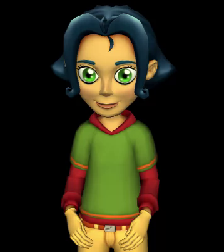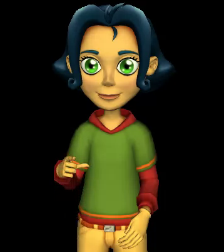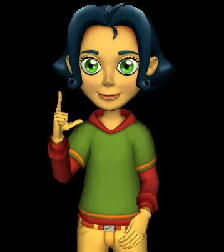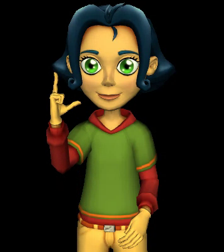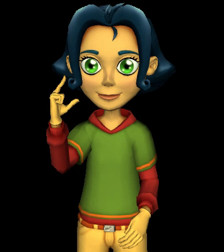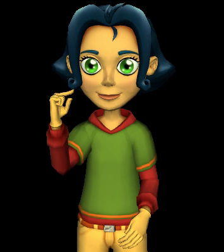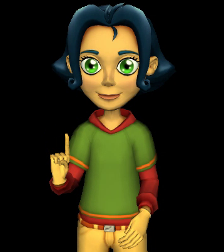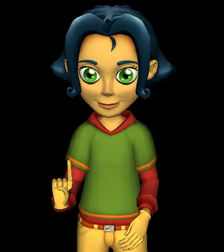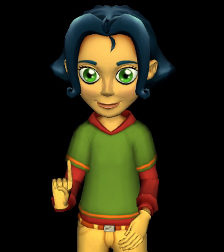والدين